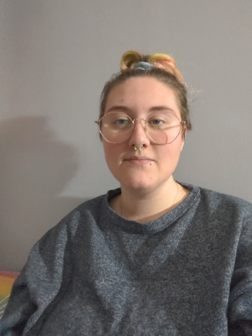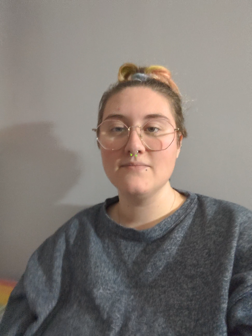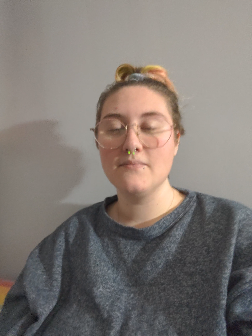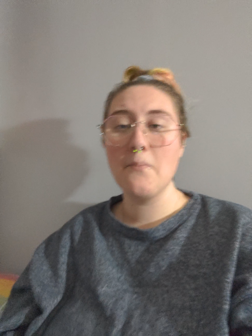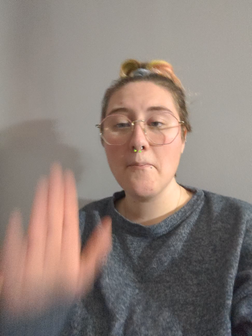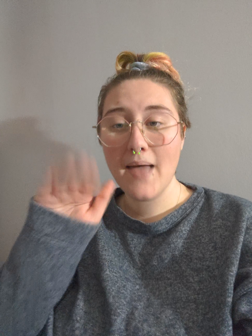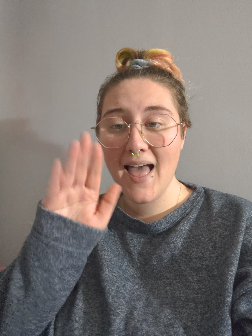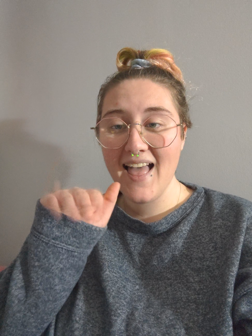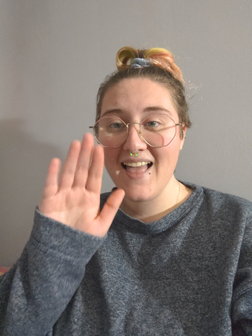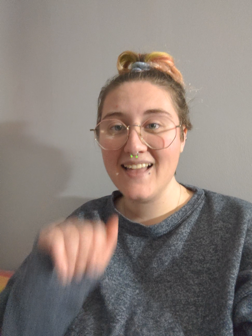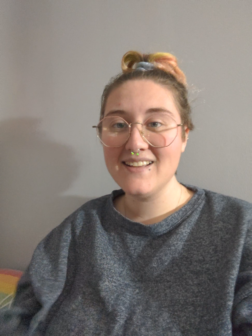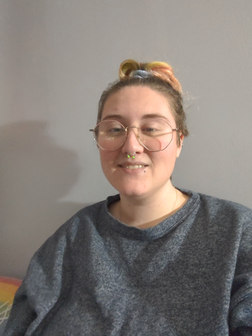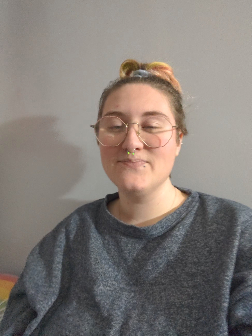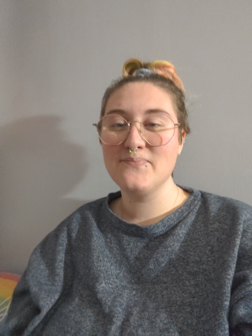bye